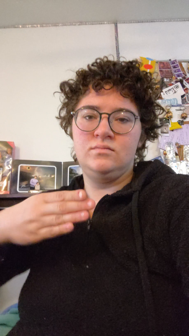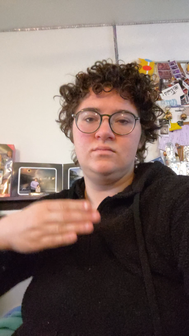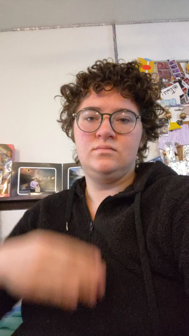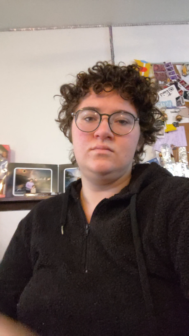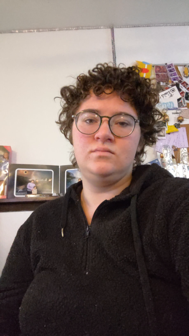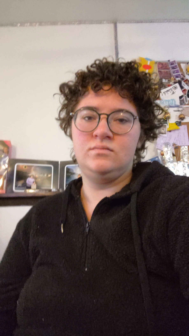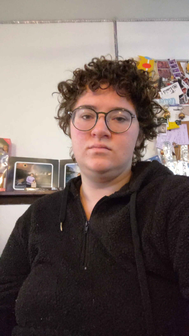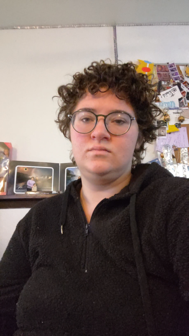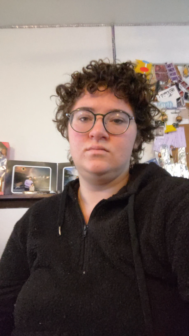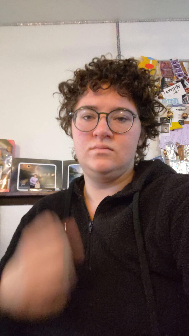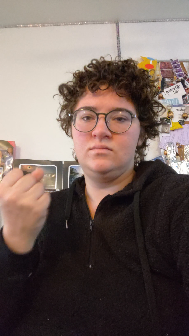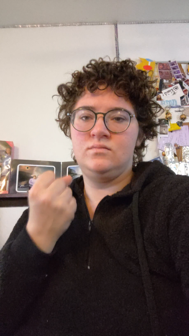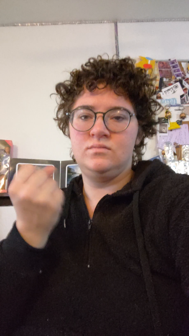hold